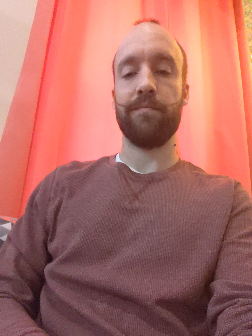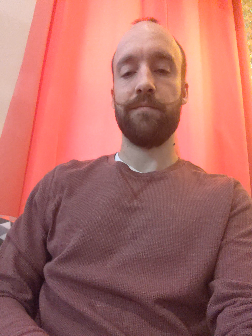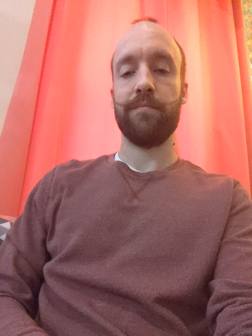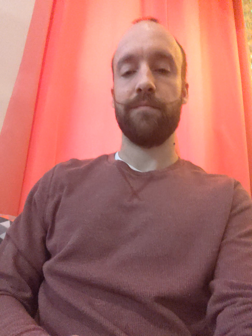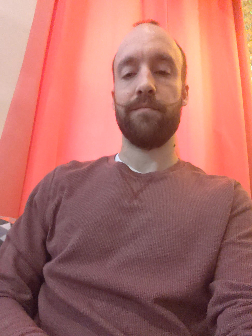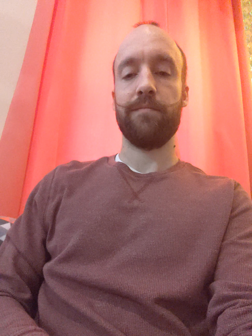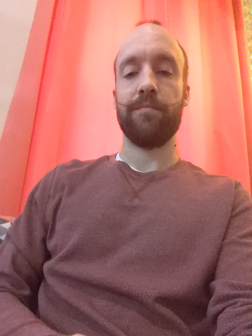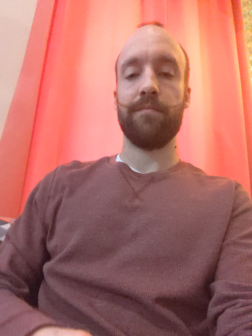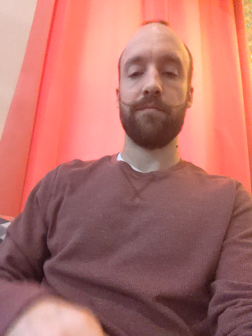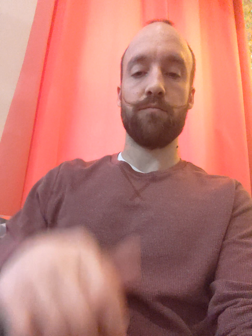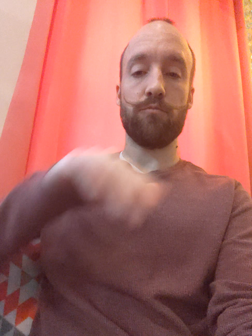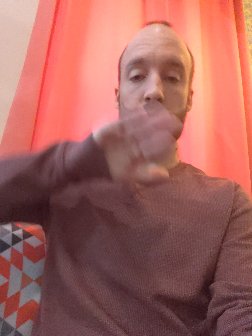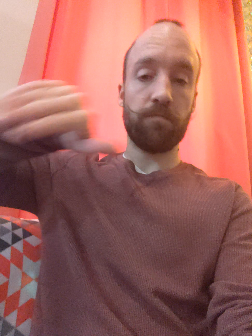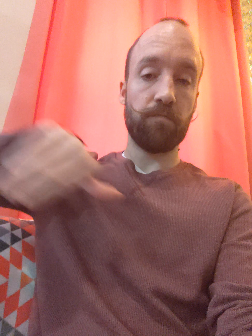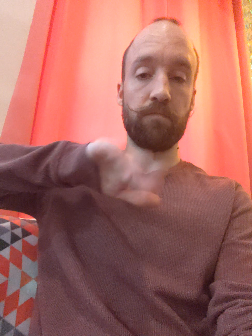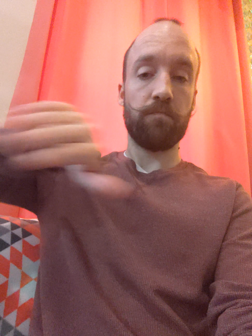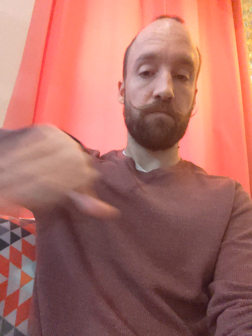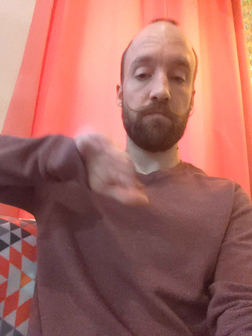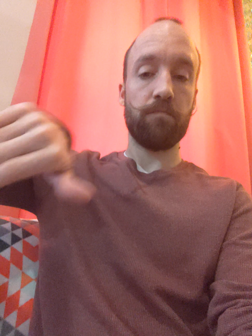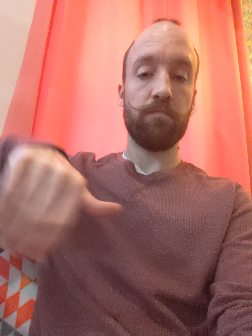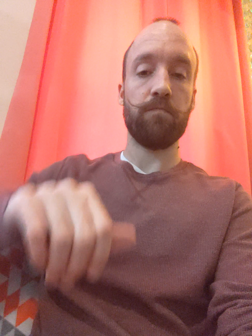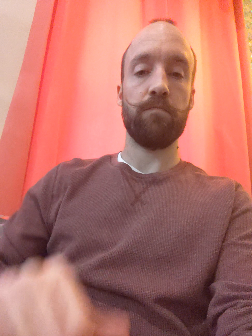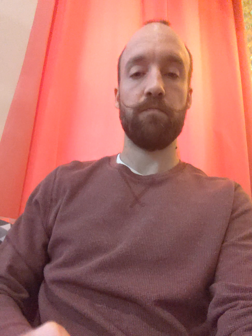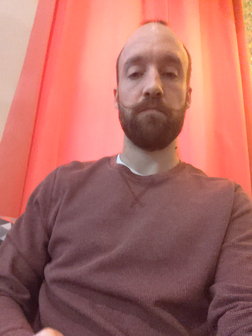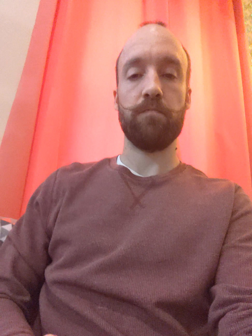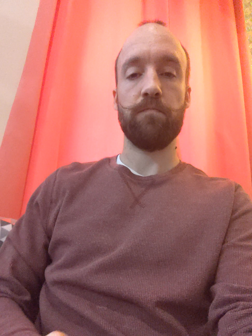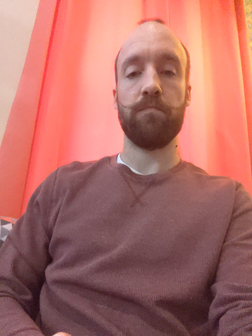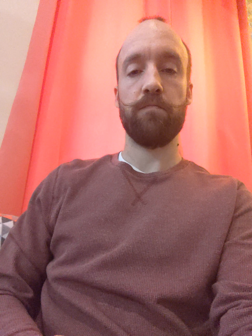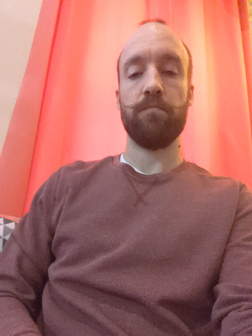pool